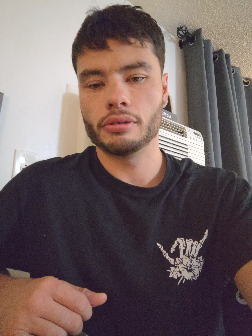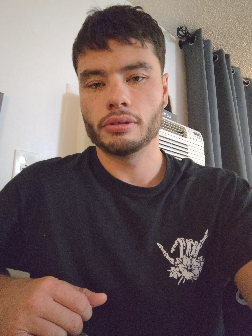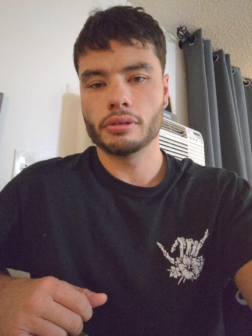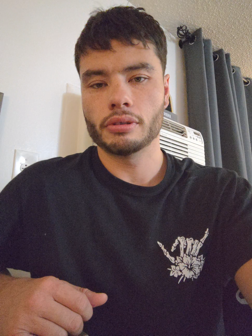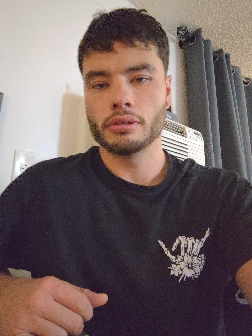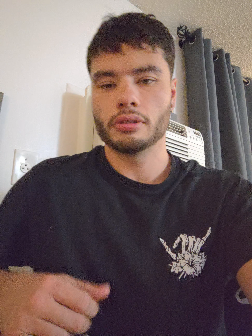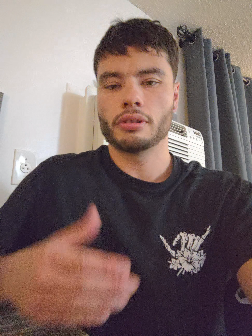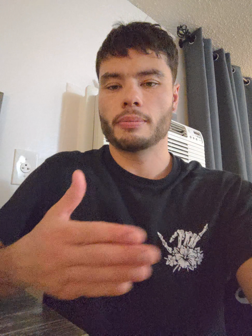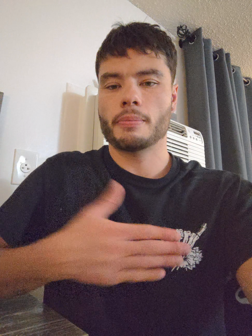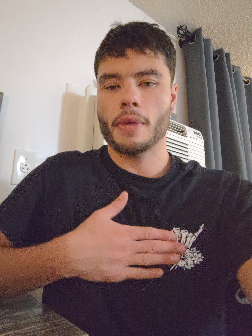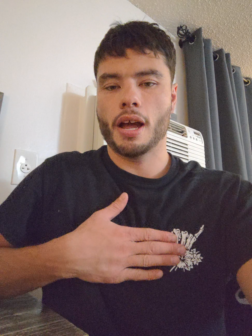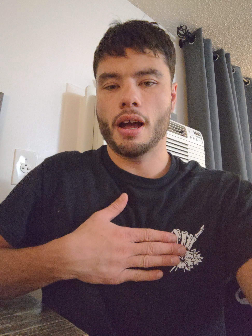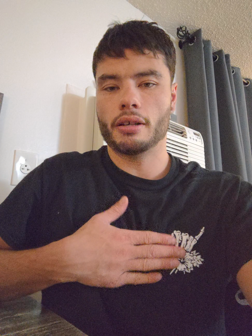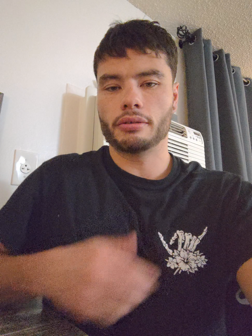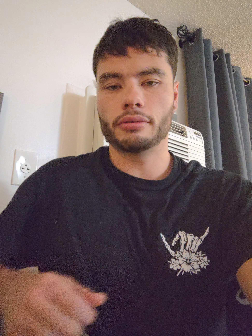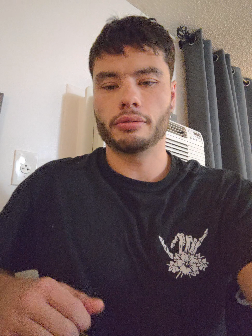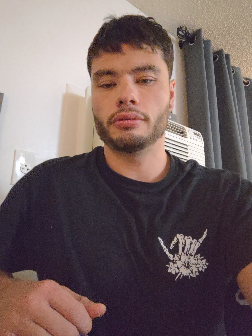my